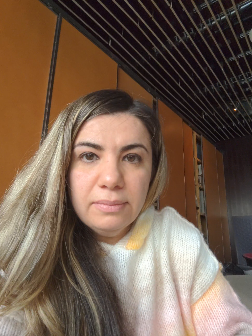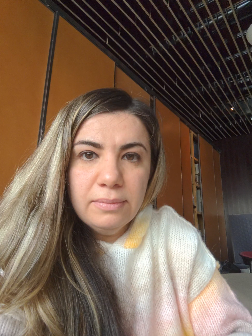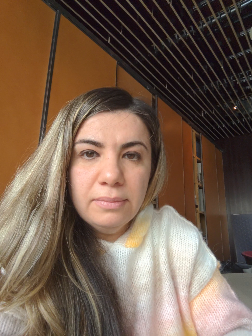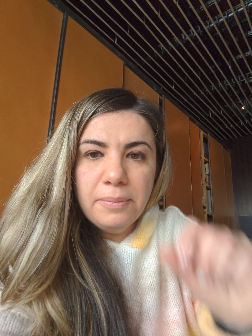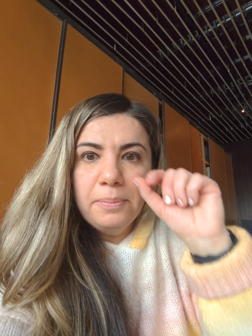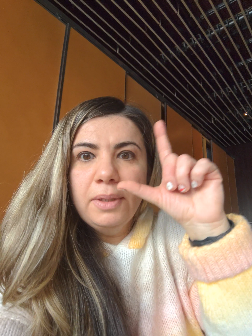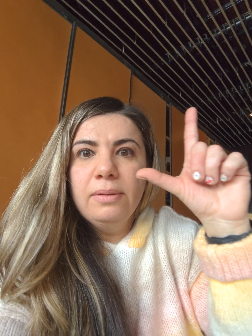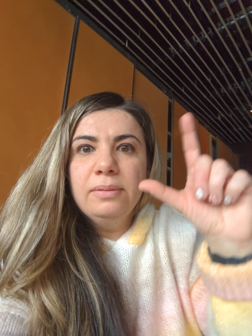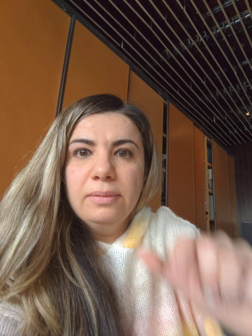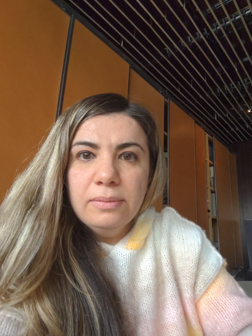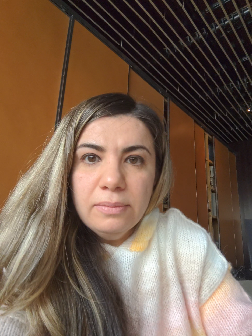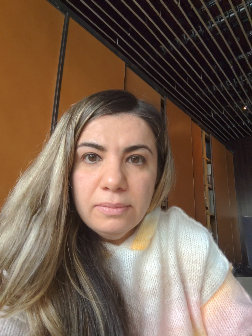wake